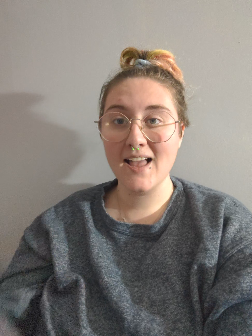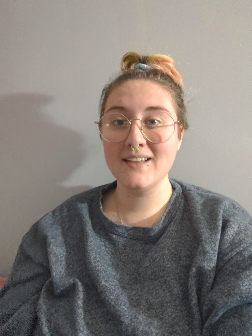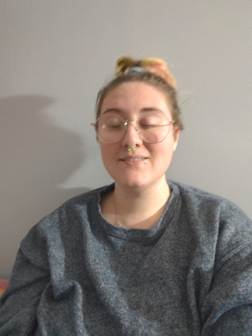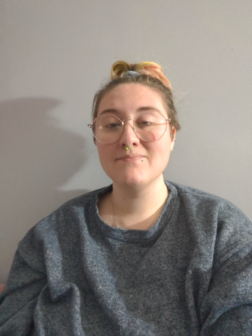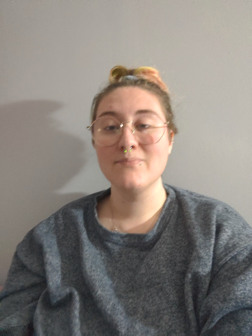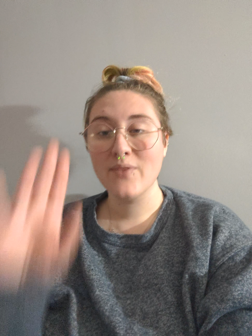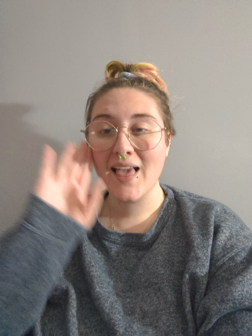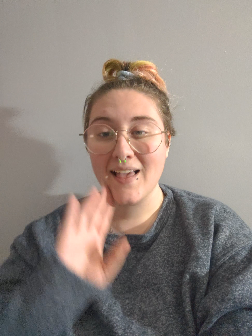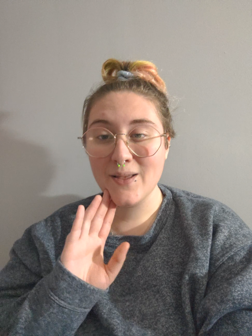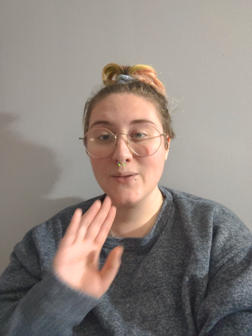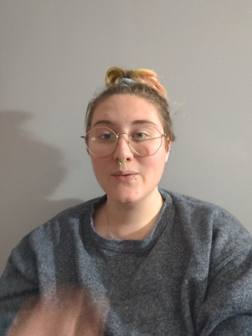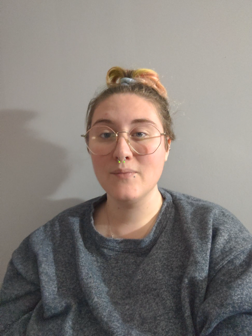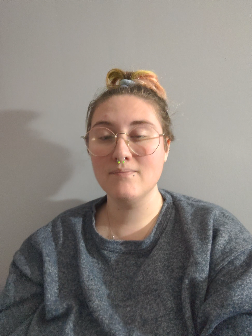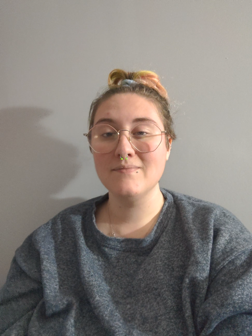brown